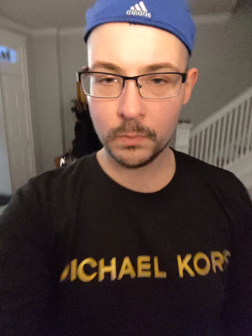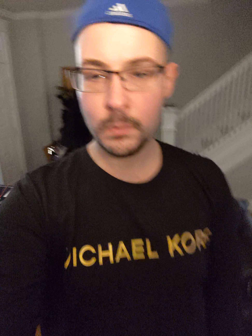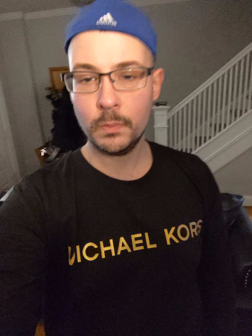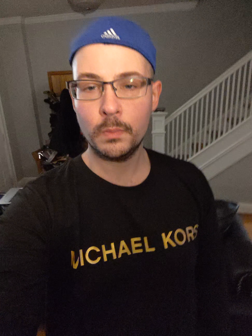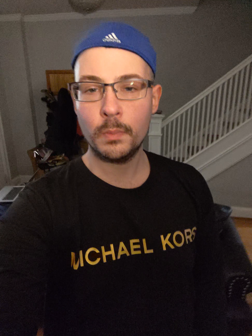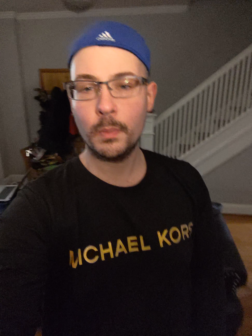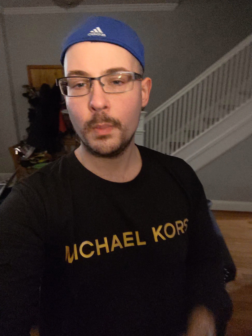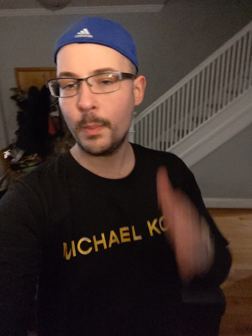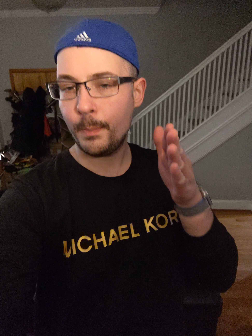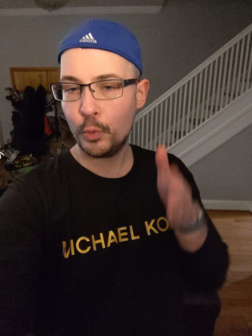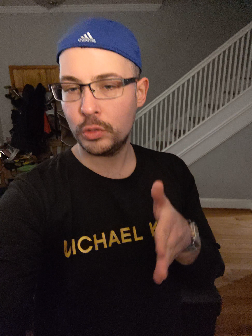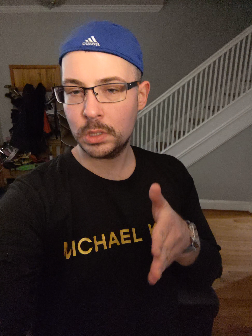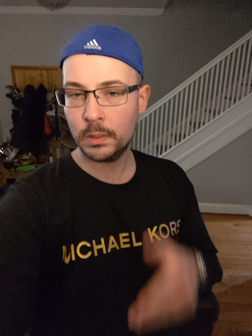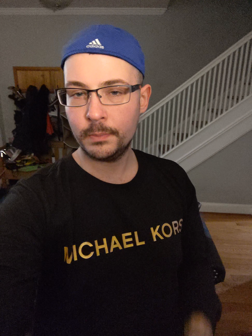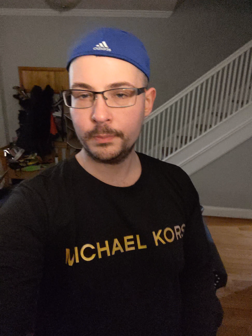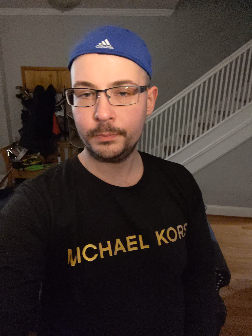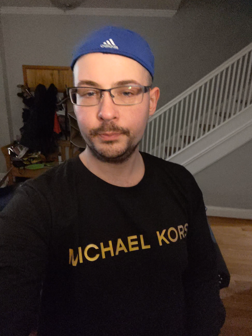person